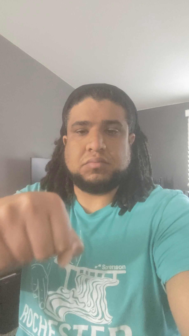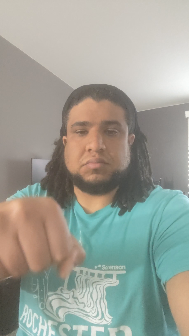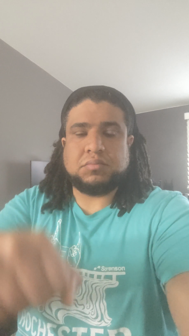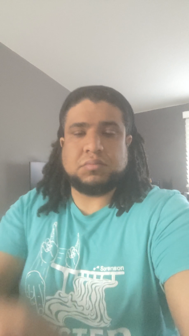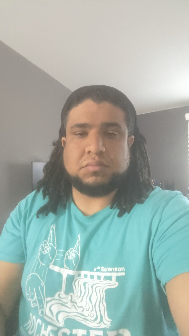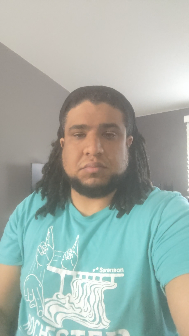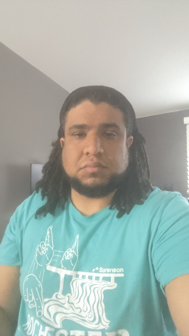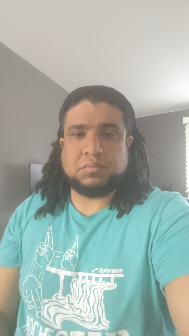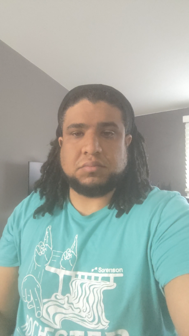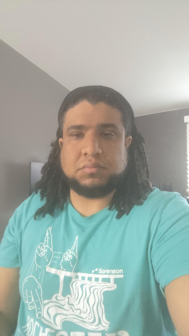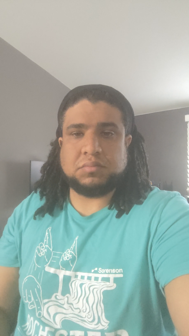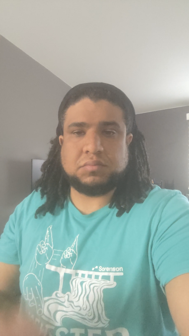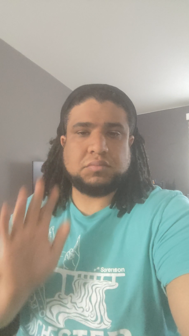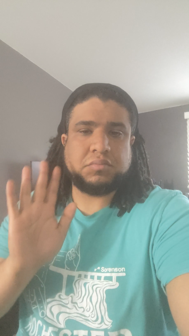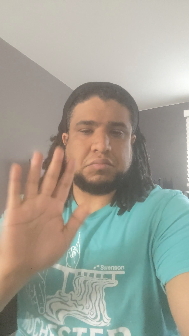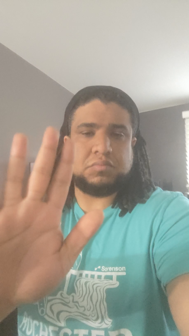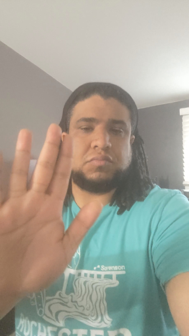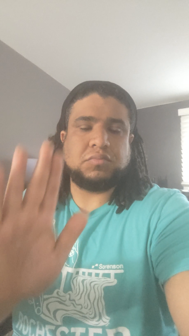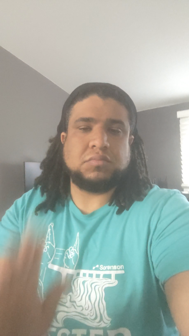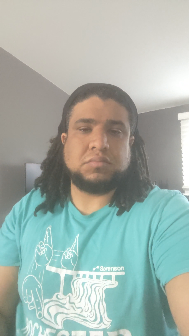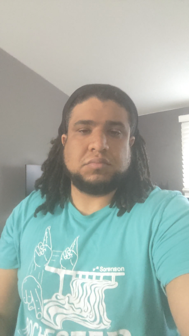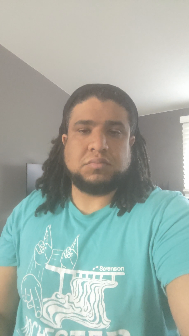push